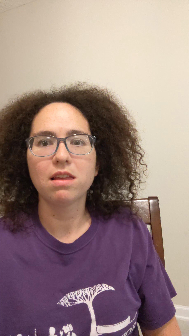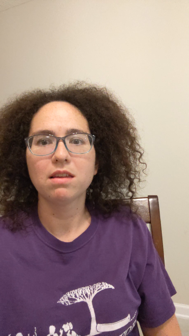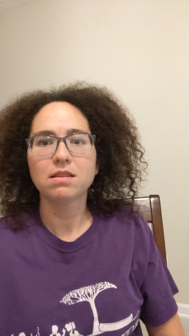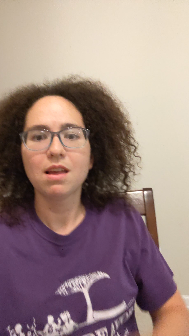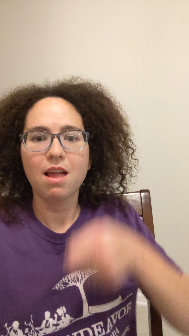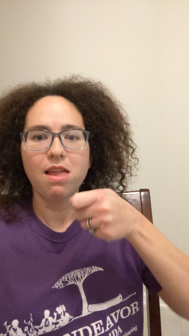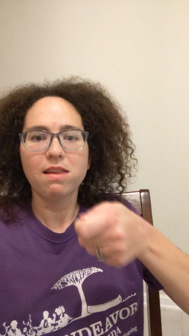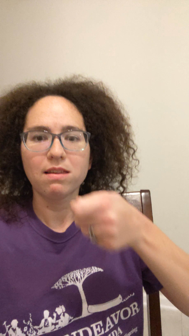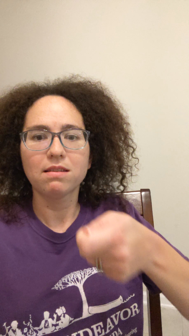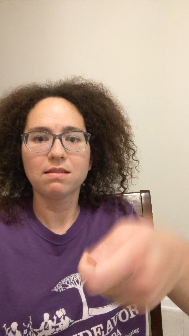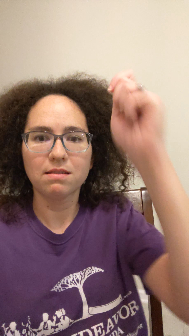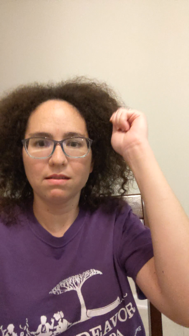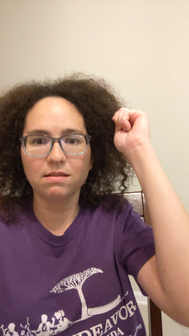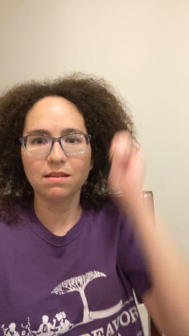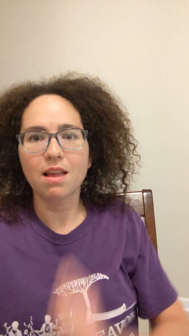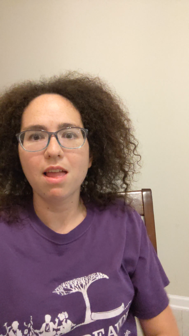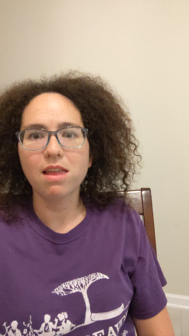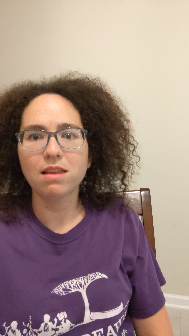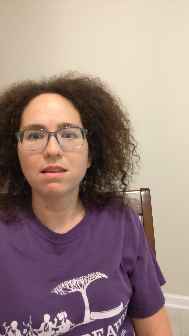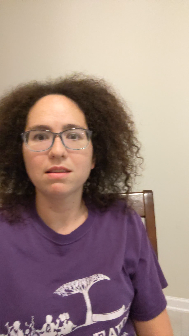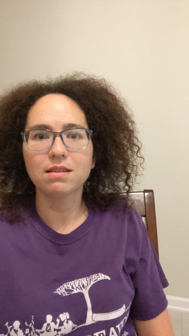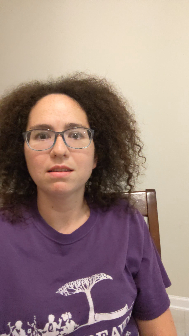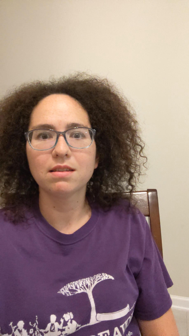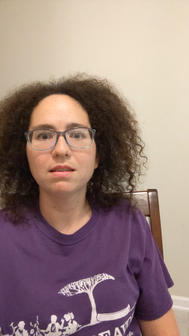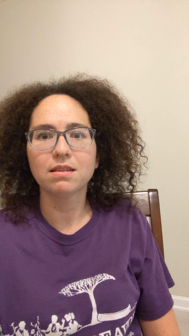shovel